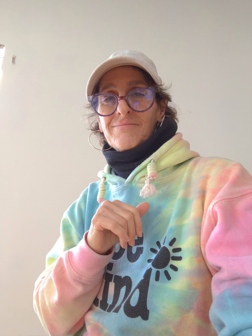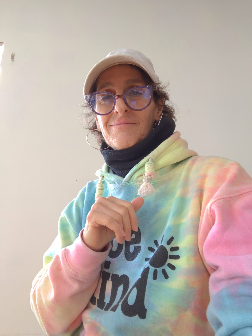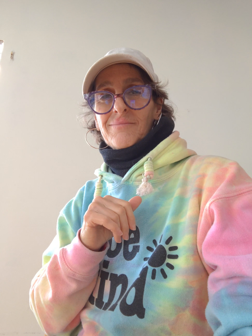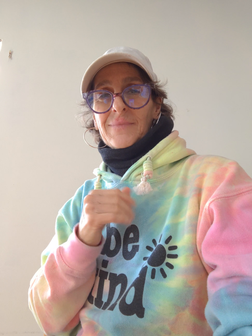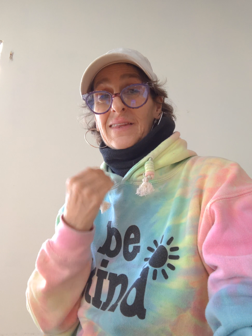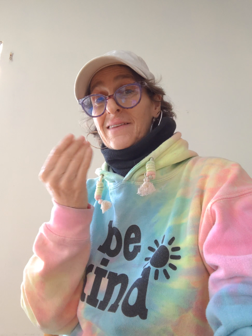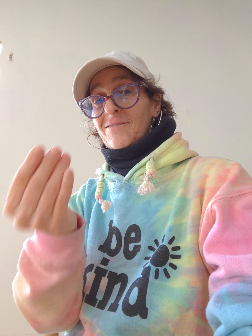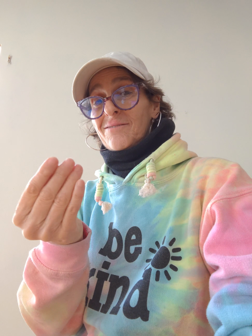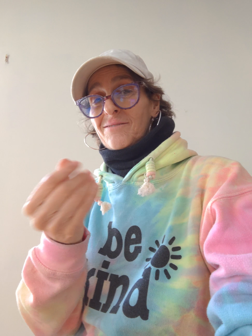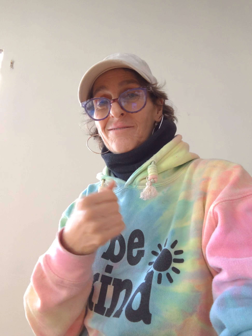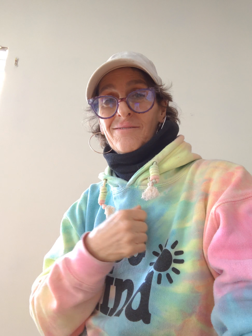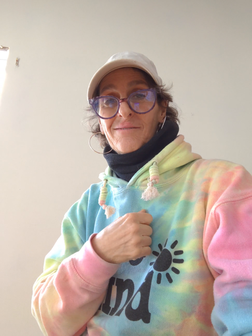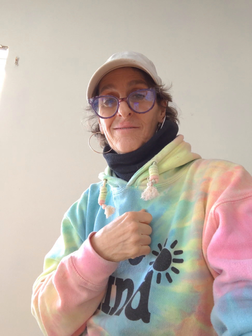give